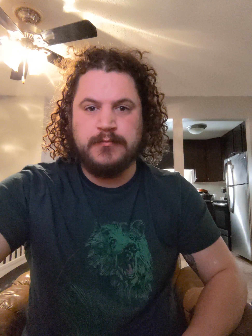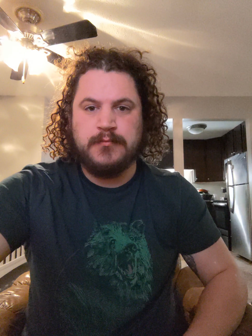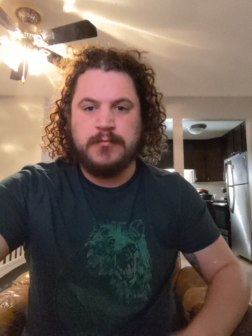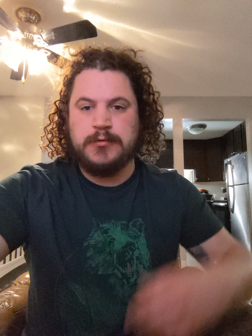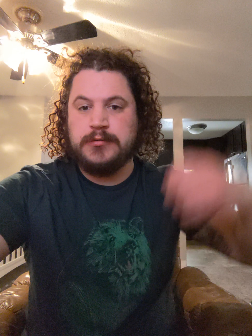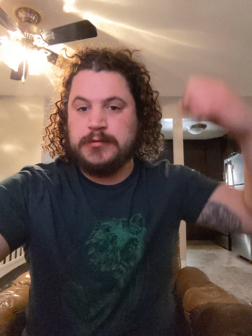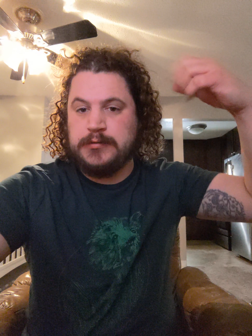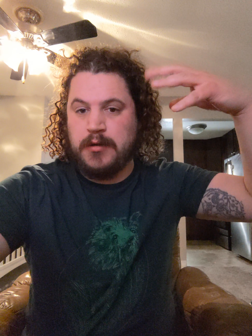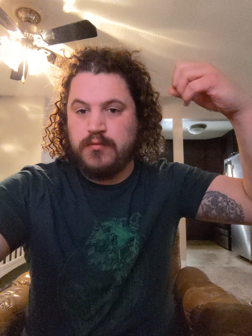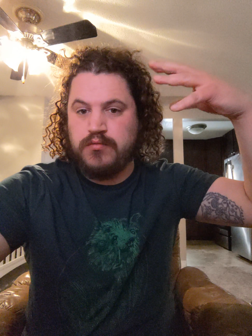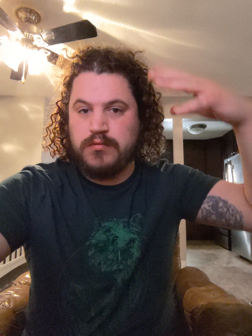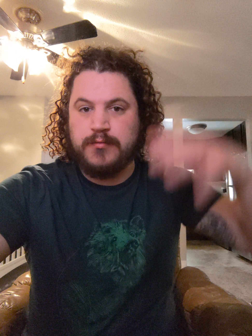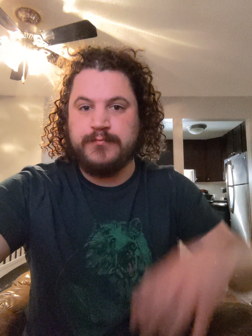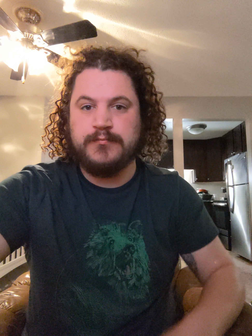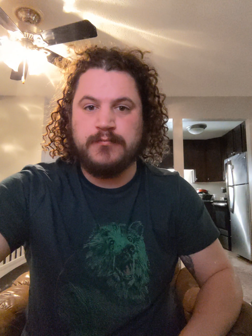shower